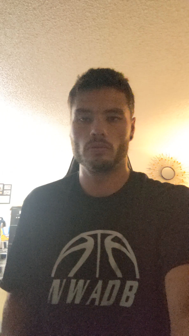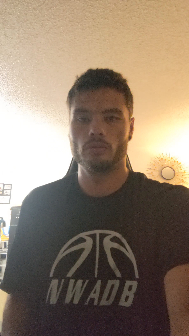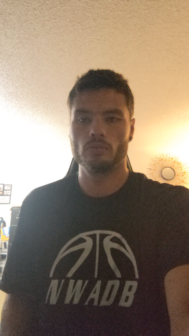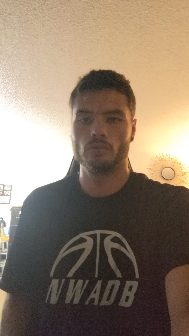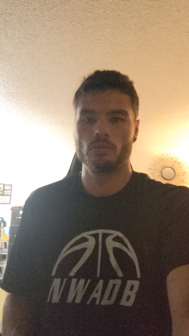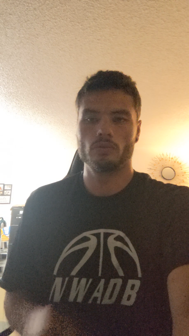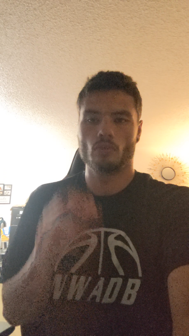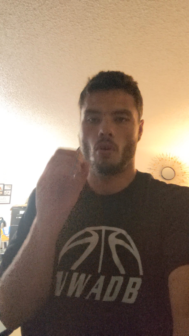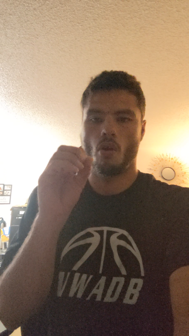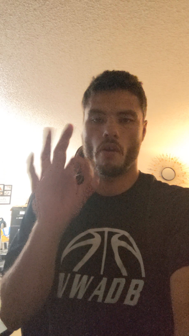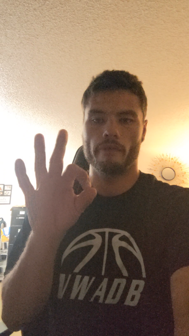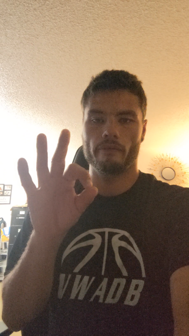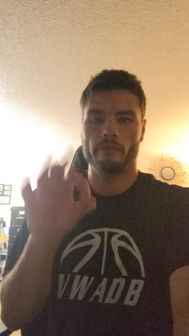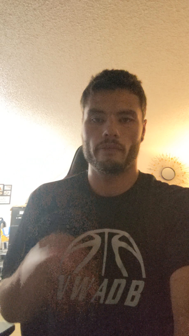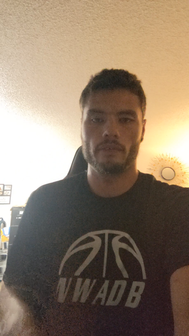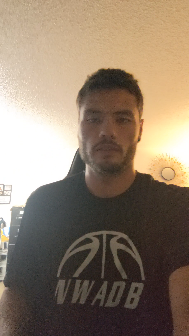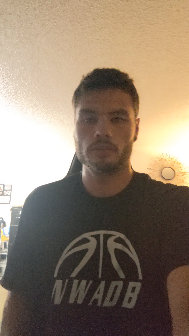of